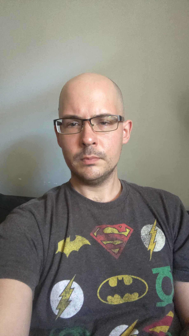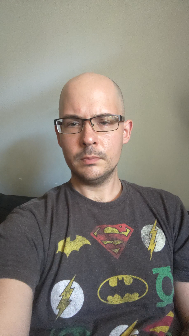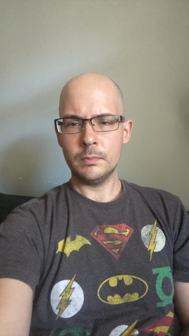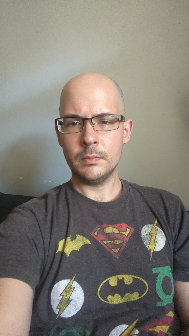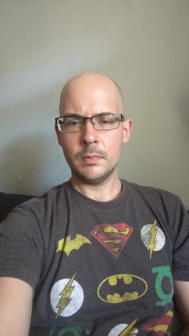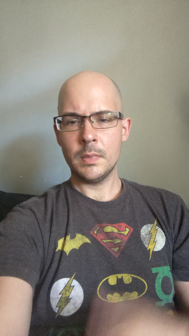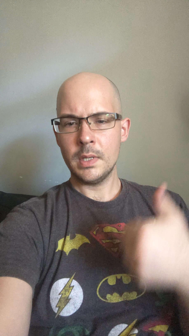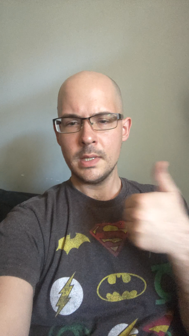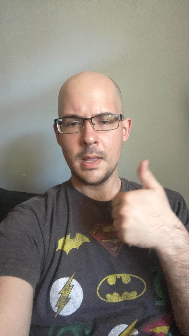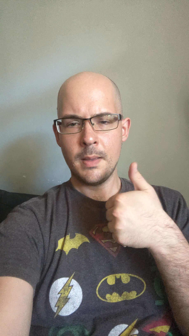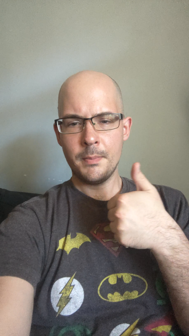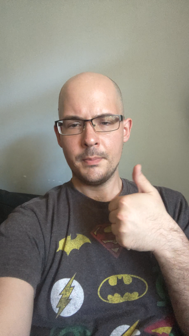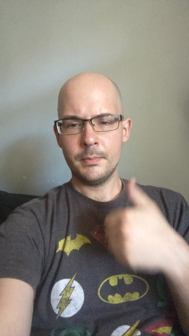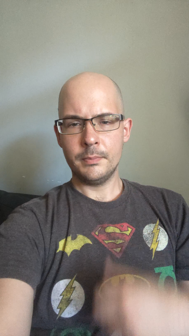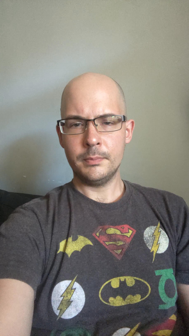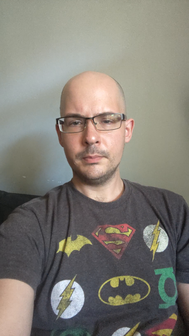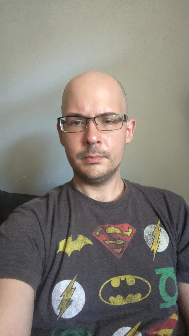game